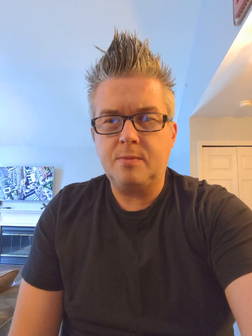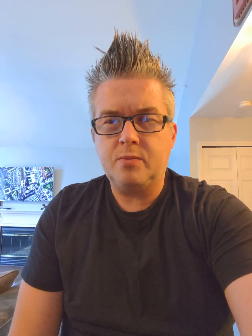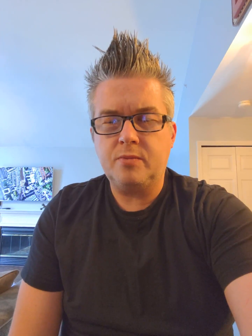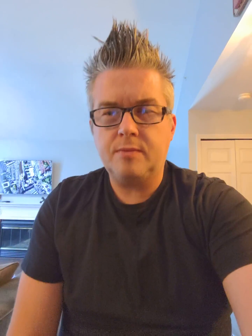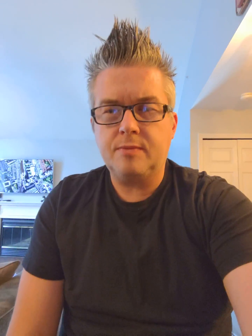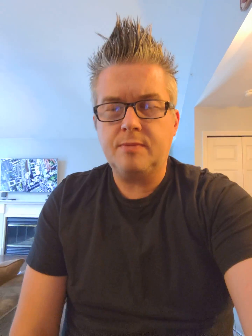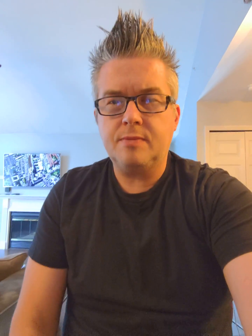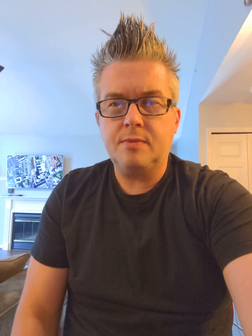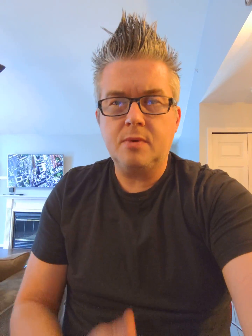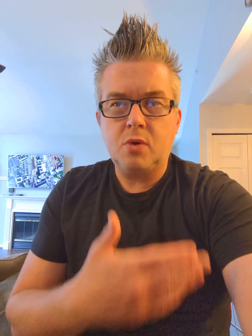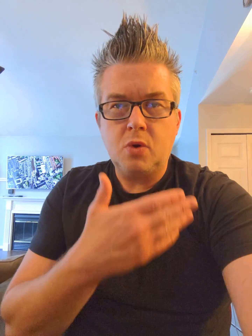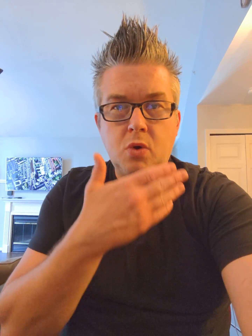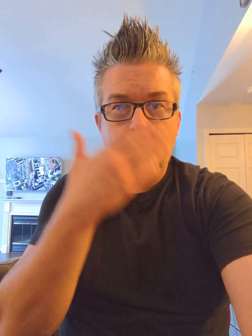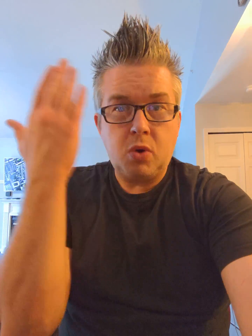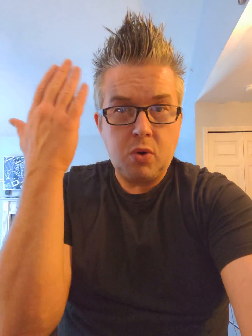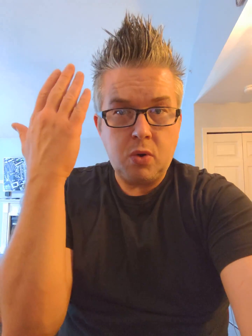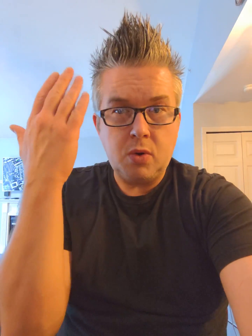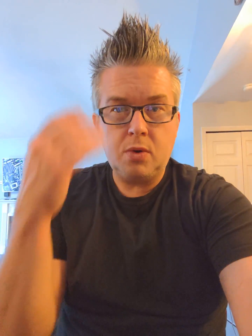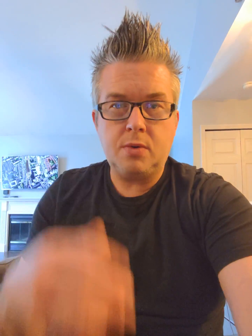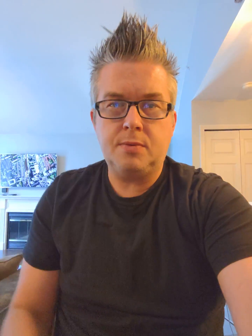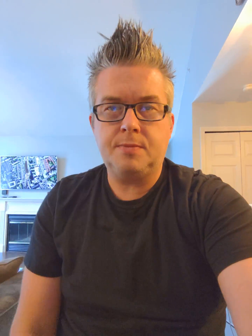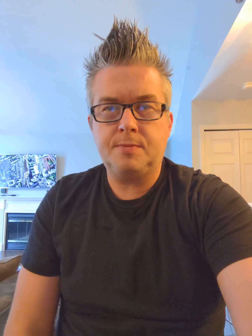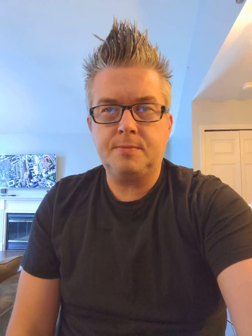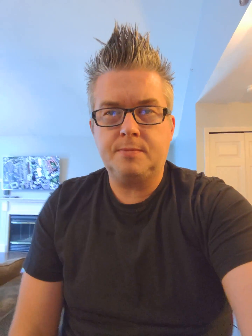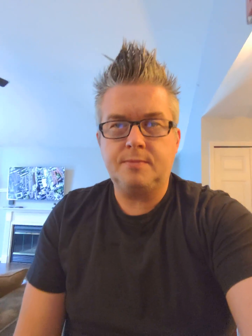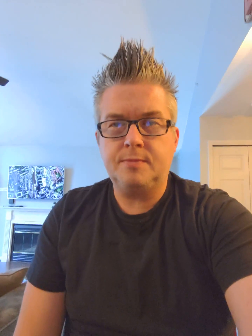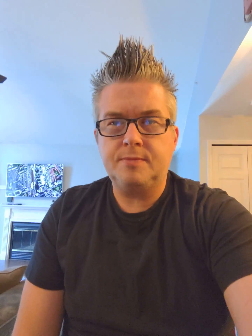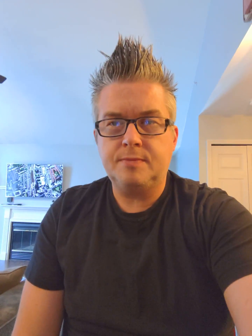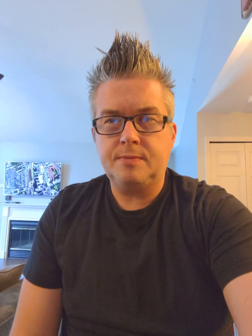all gone